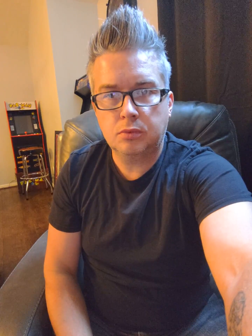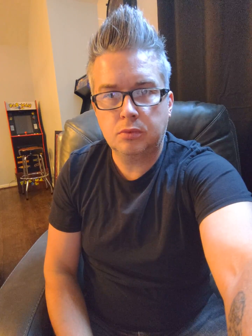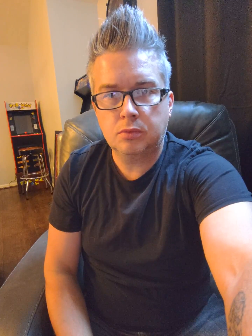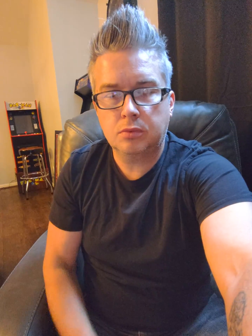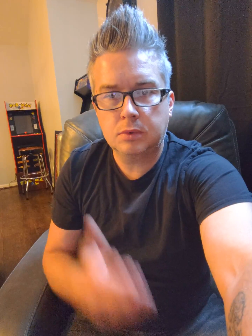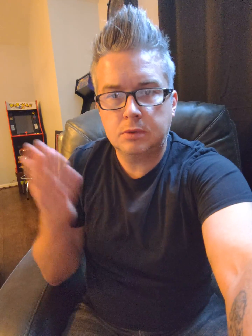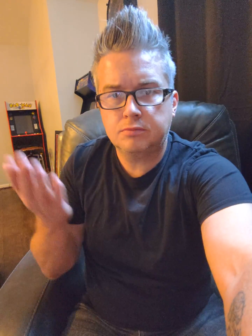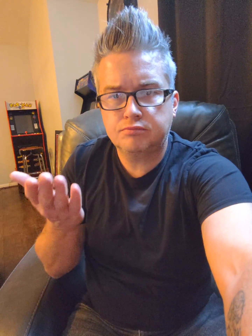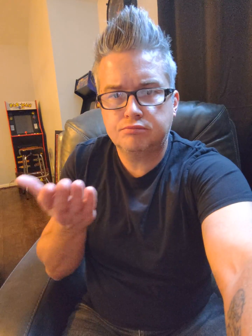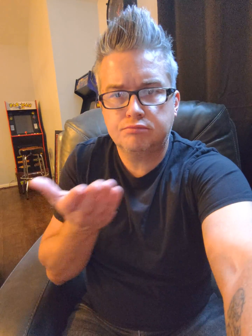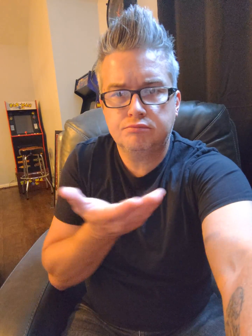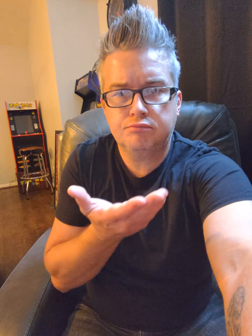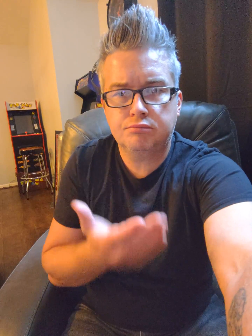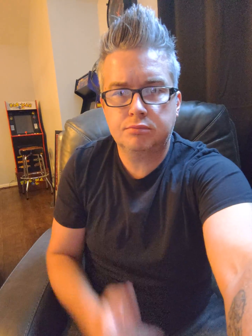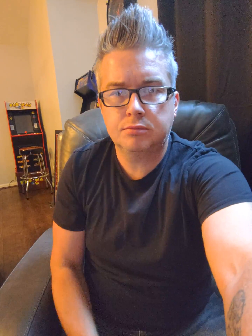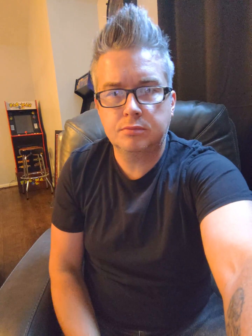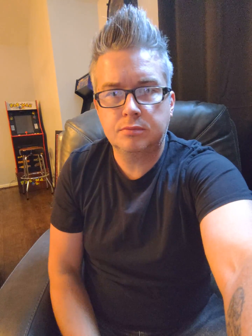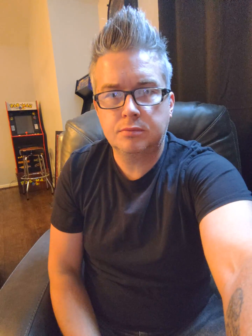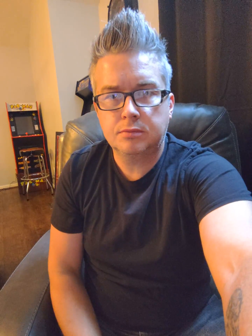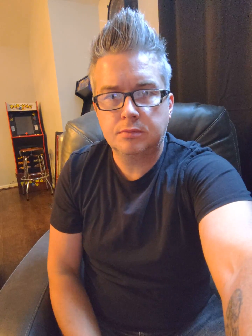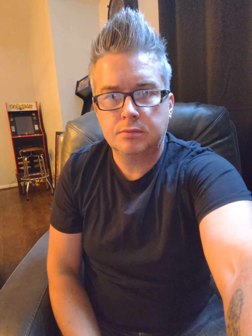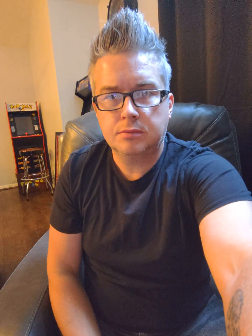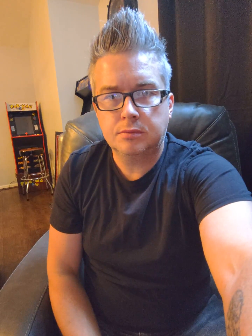carry